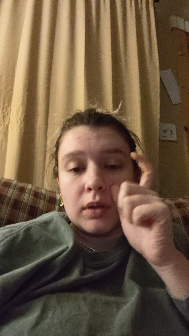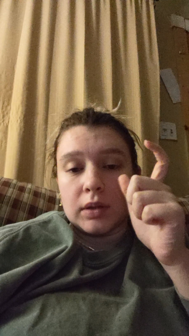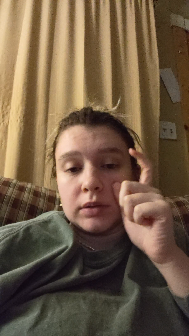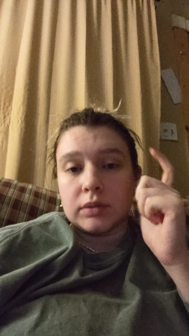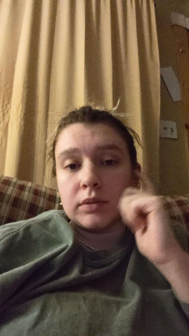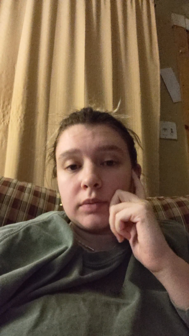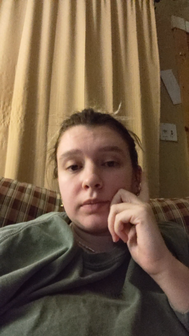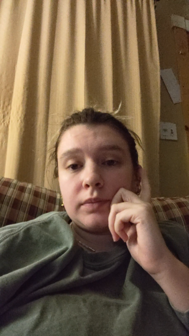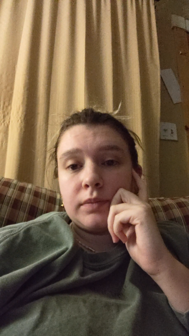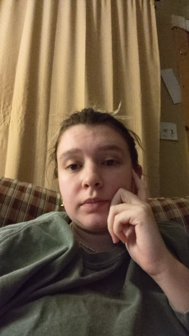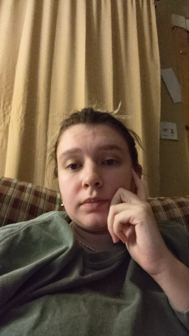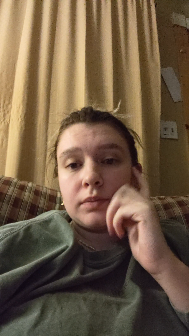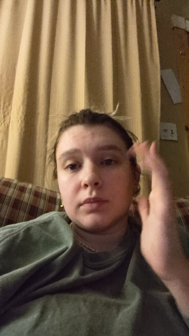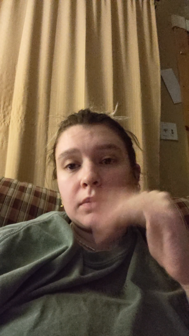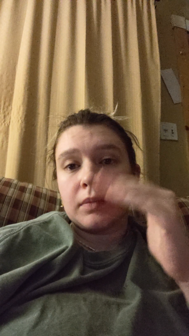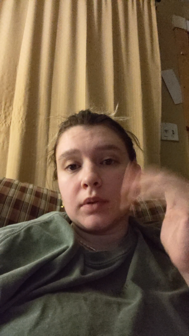build